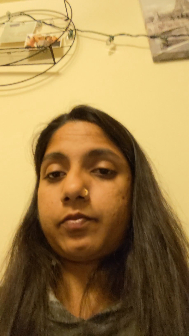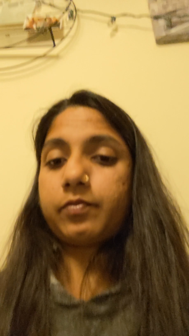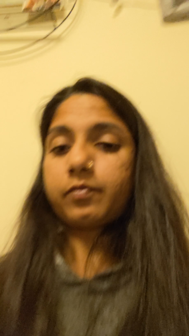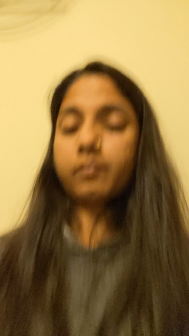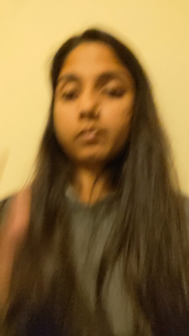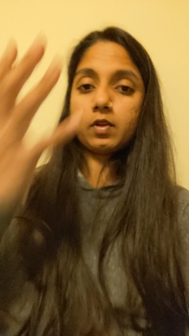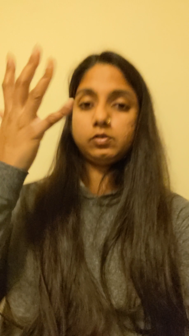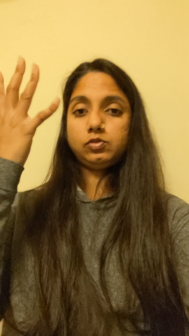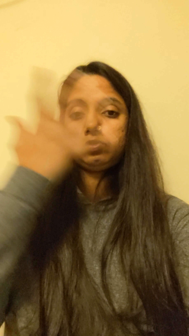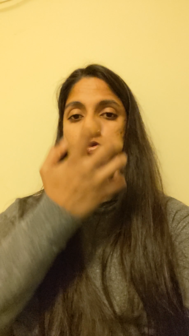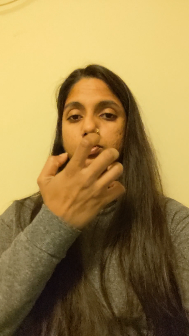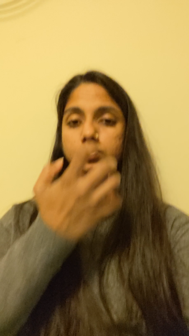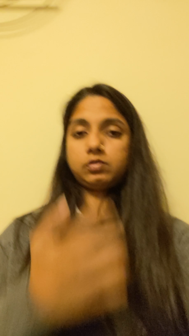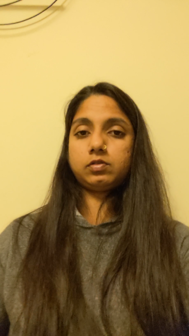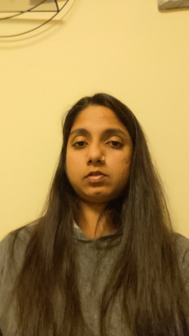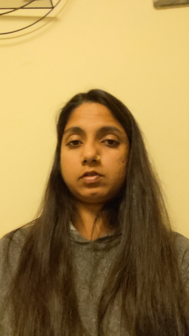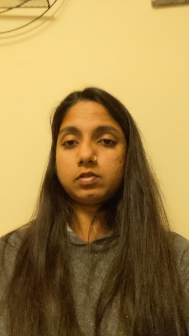dark